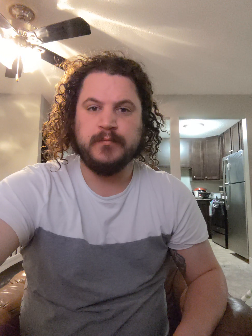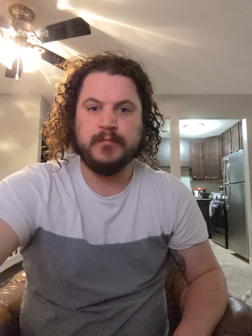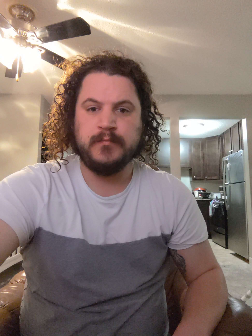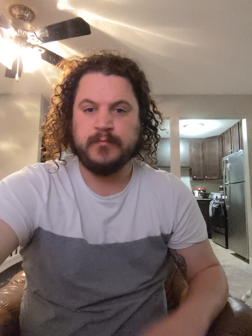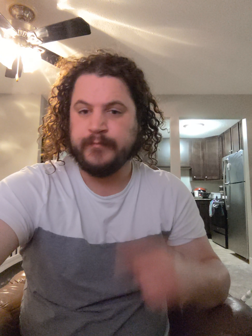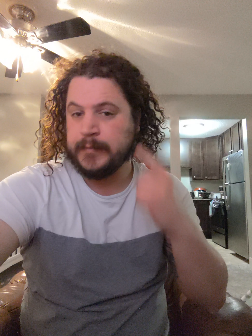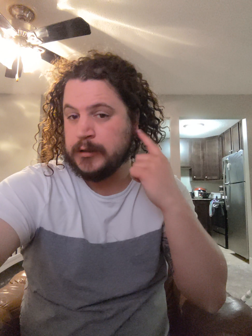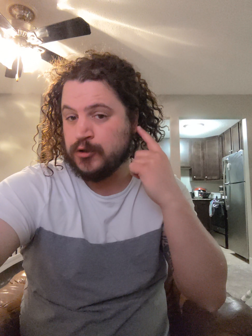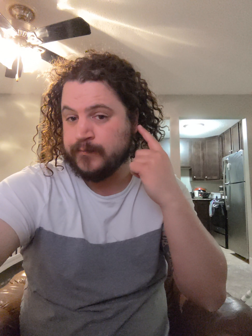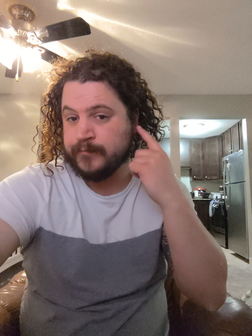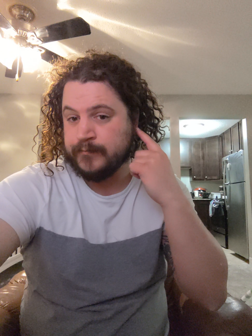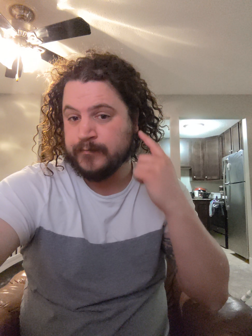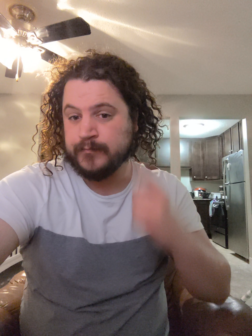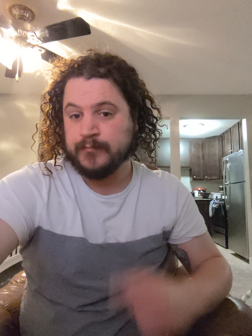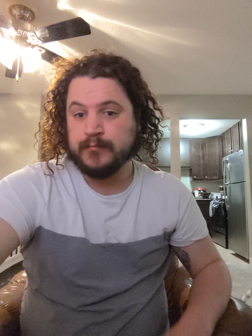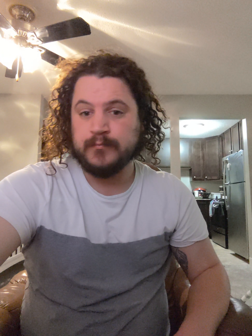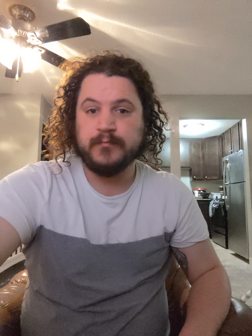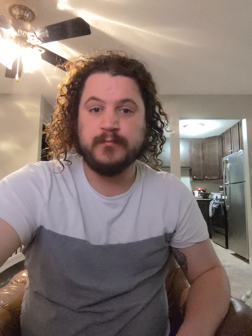ear